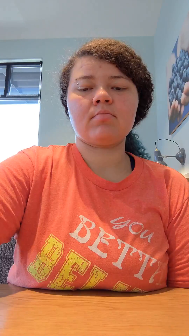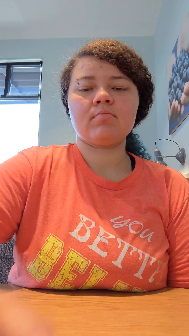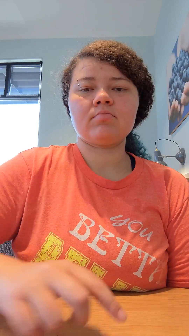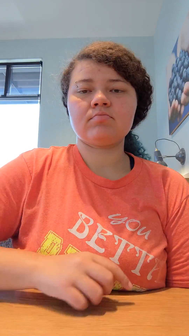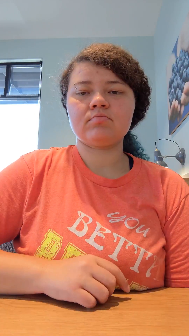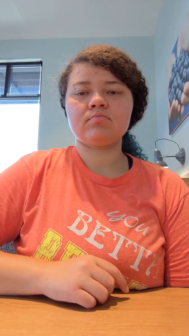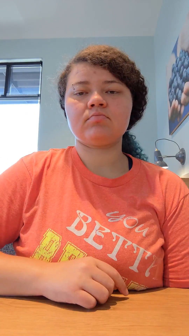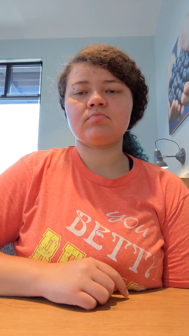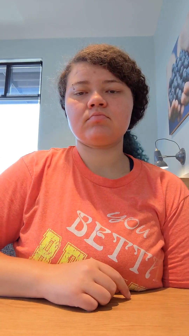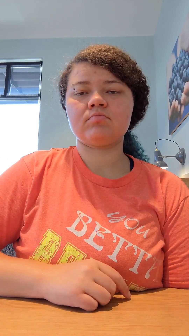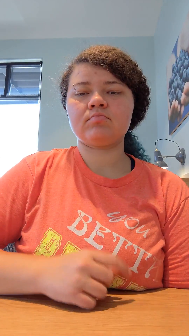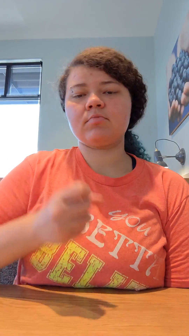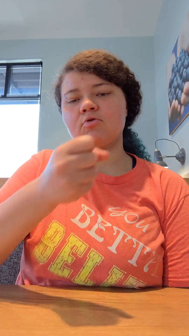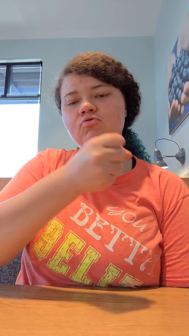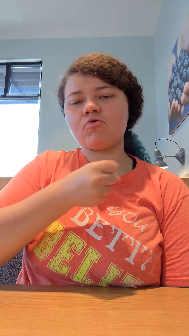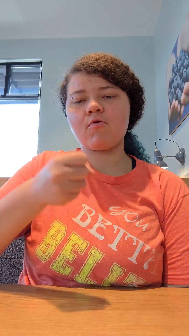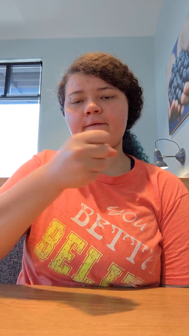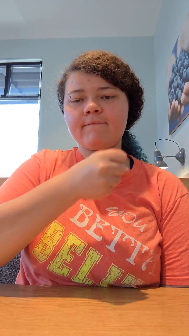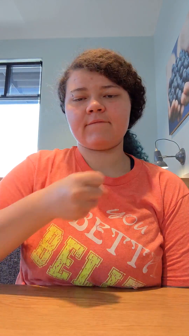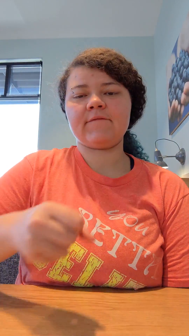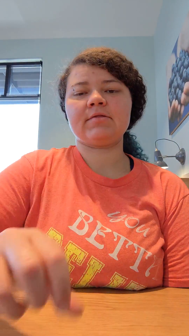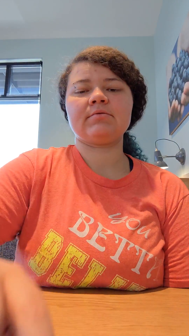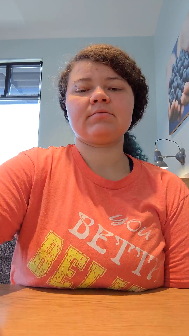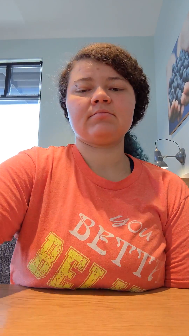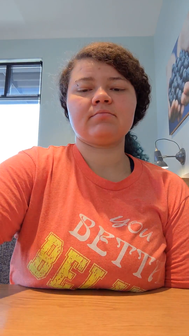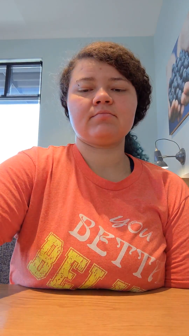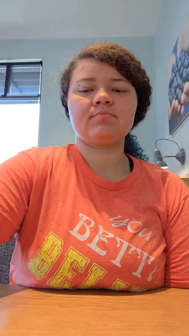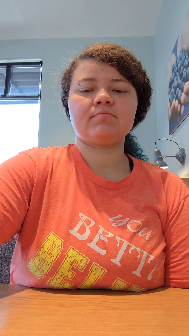coffee